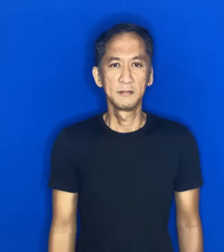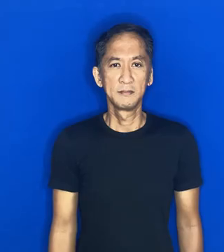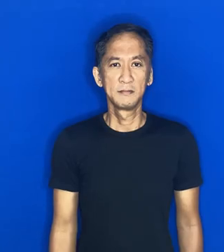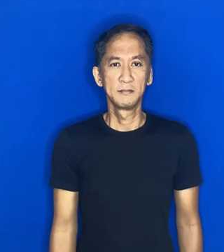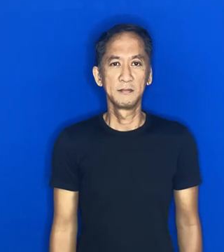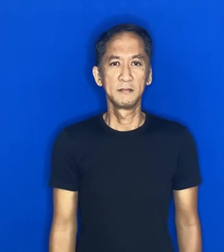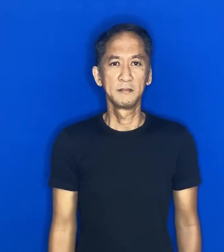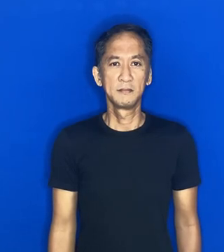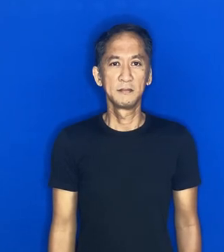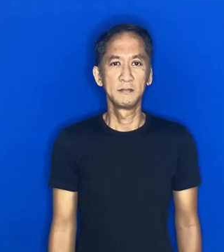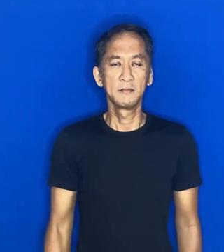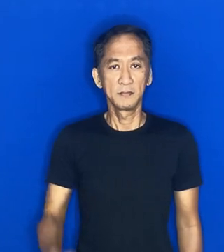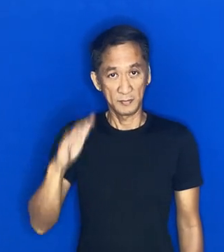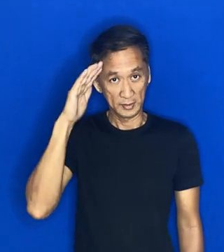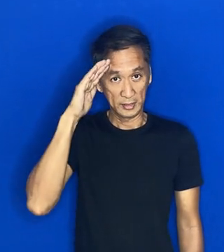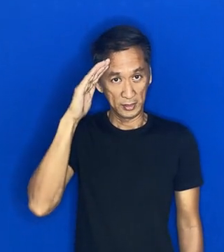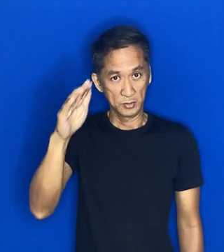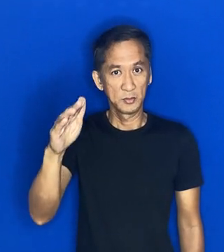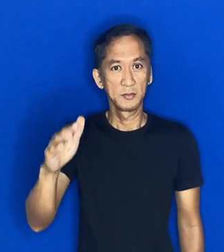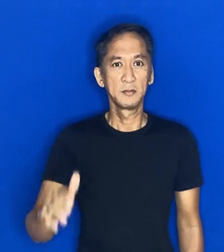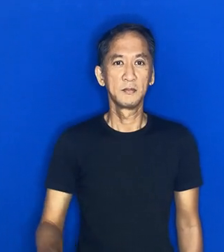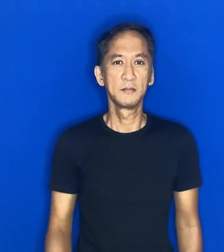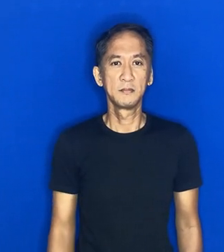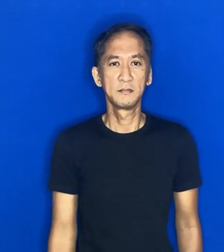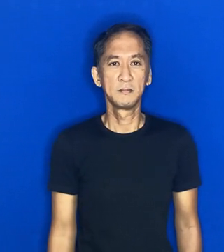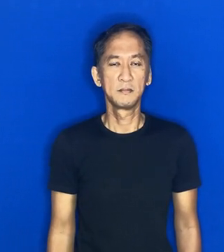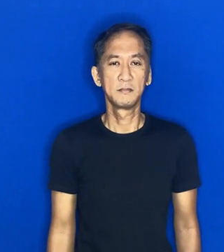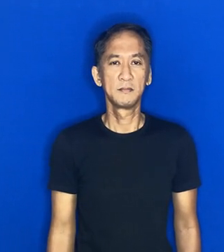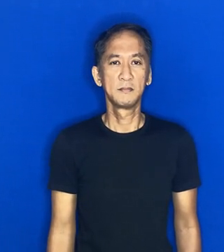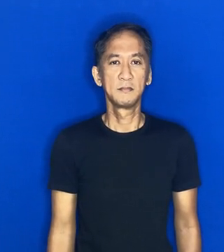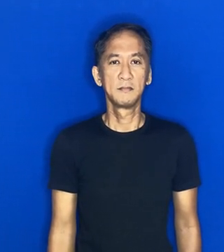hello